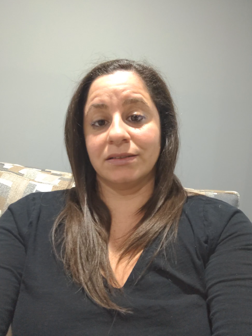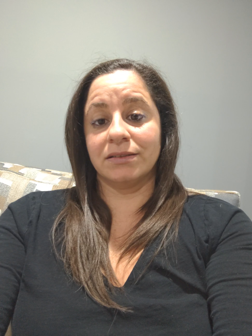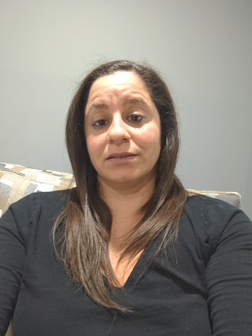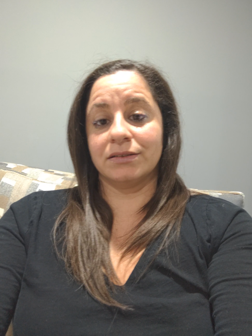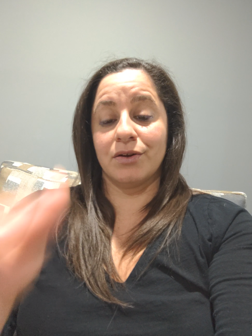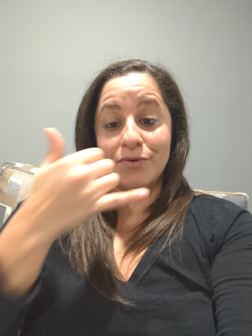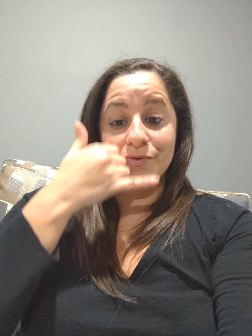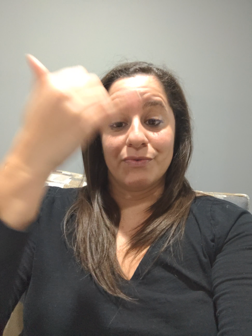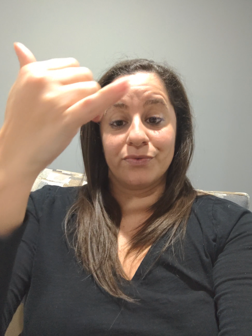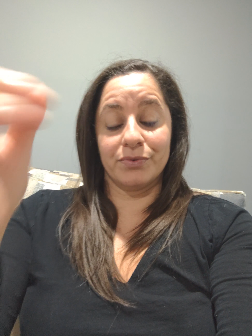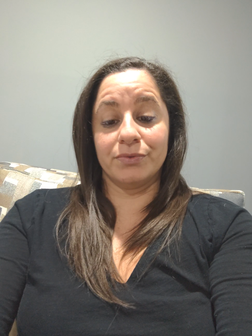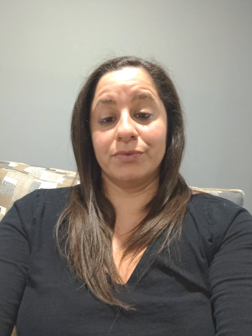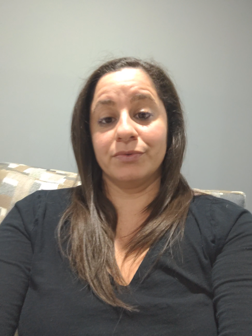call on the phone